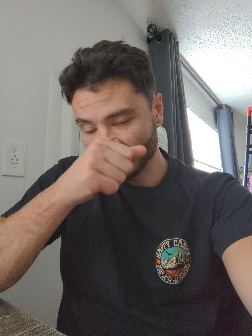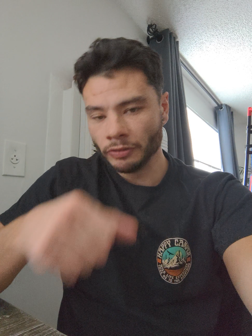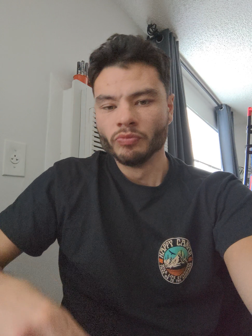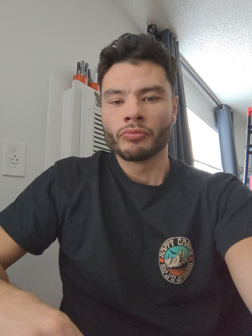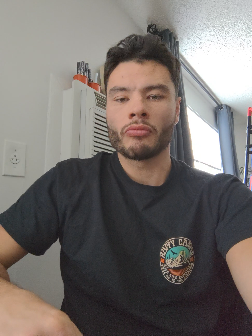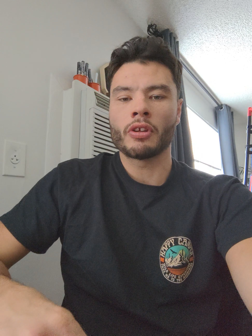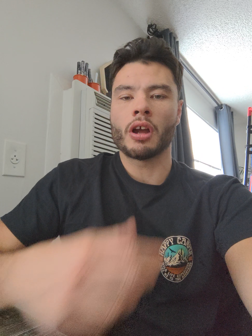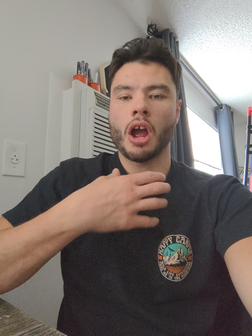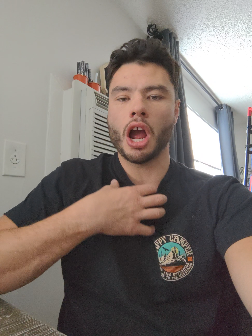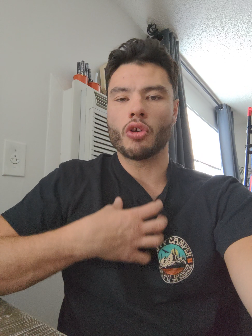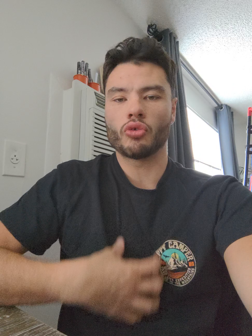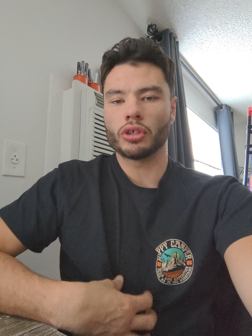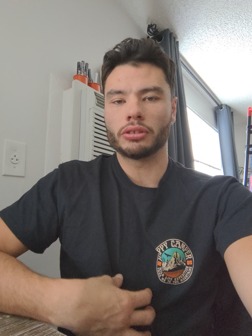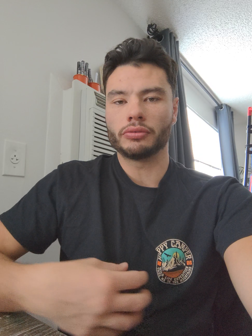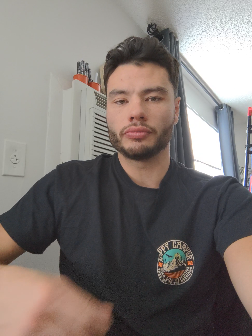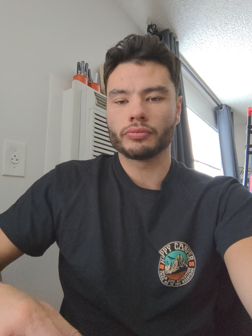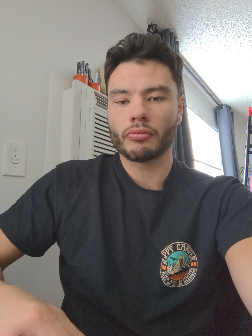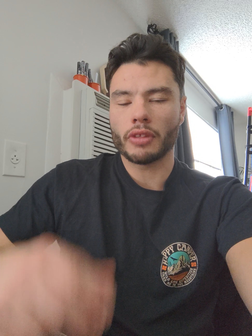hungry